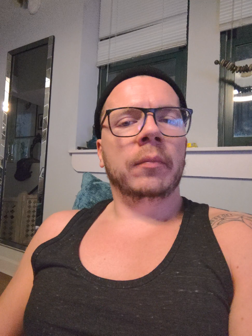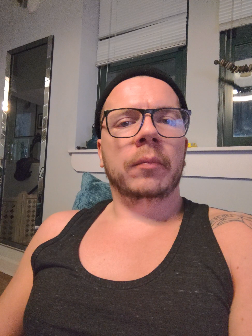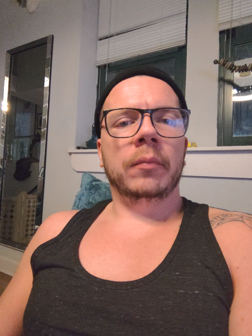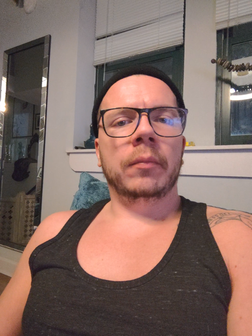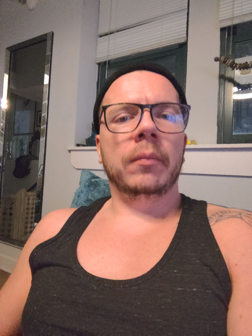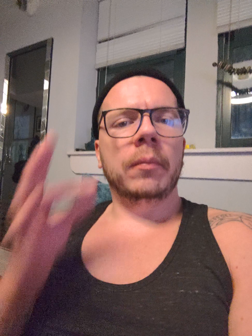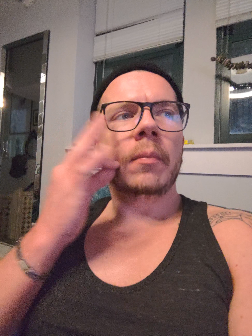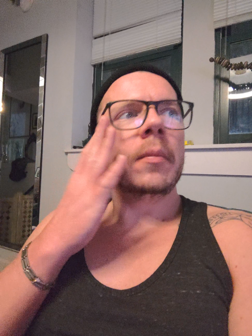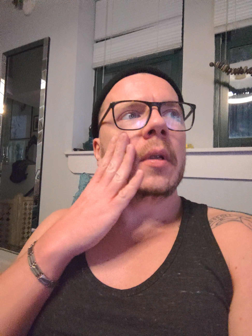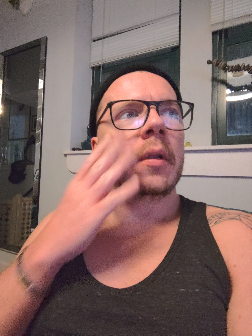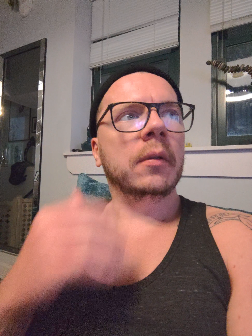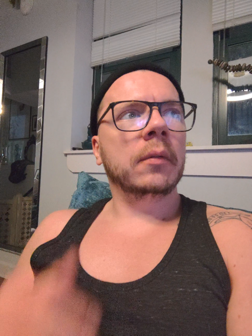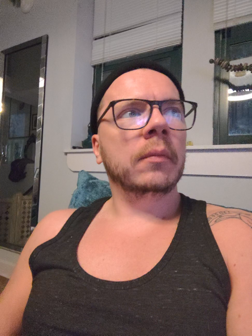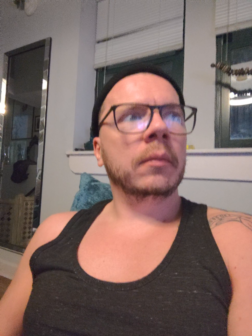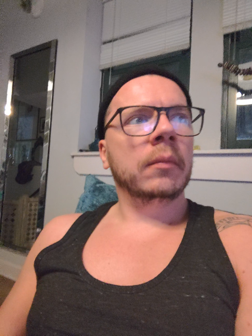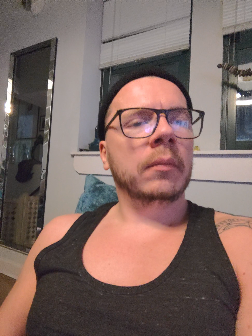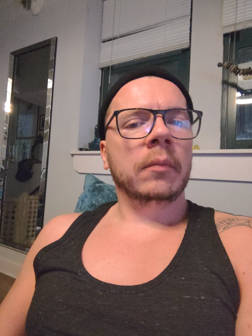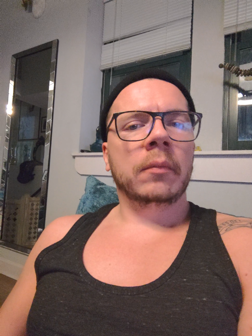bee